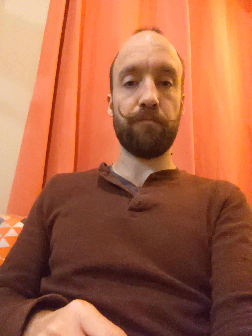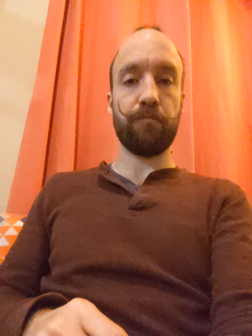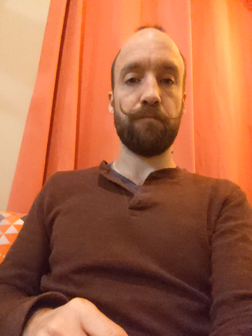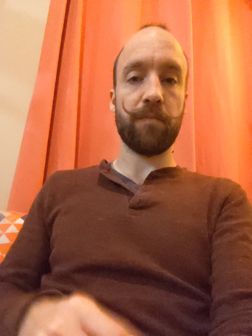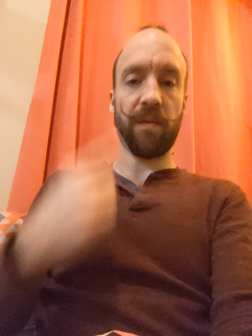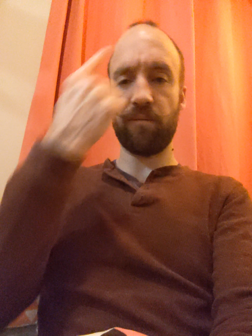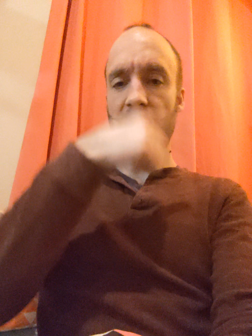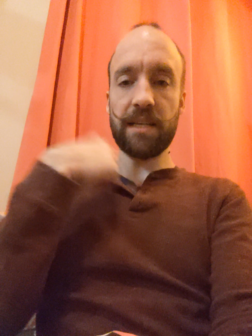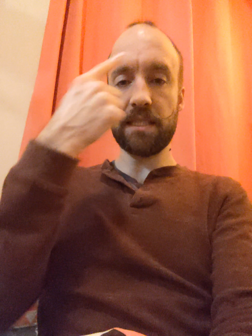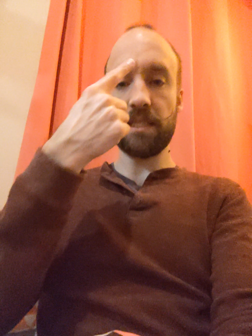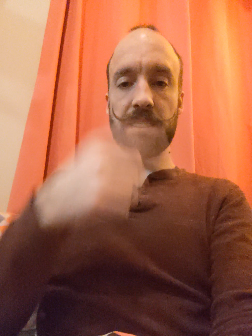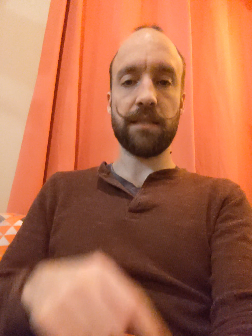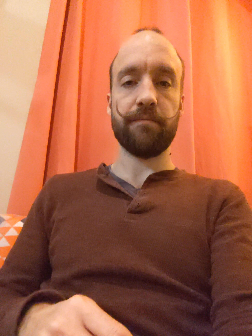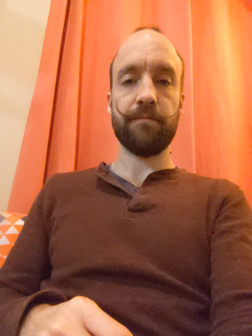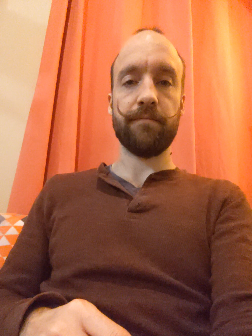face